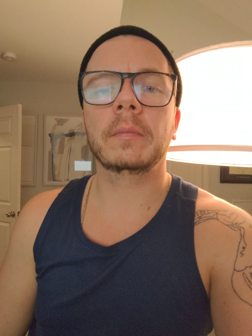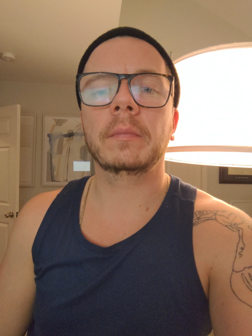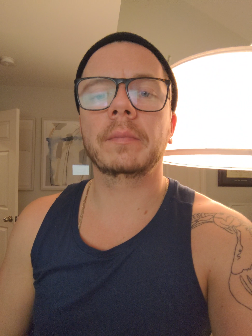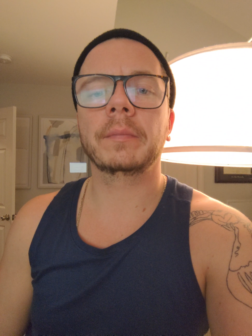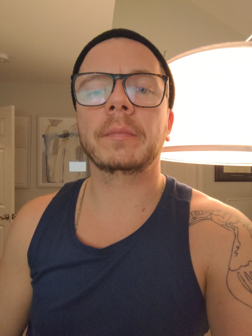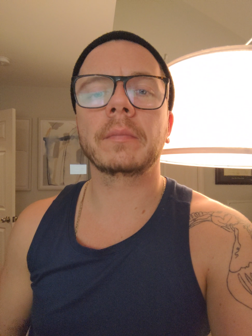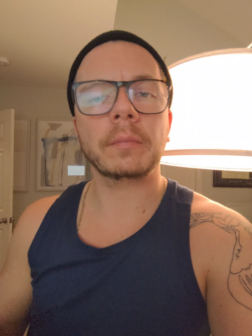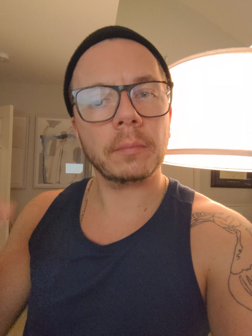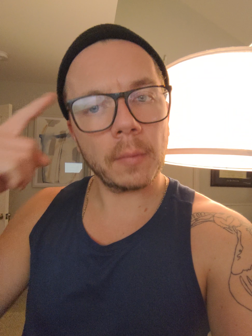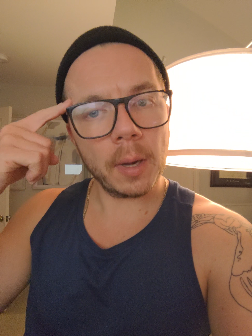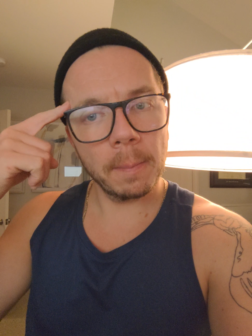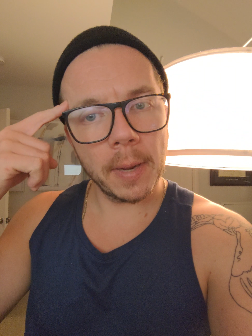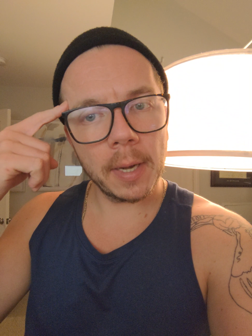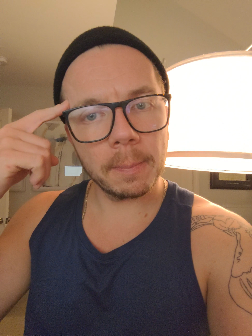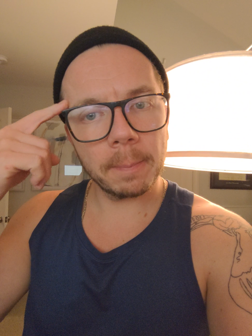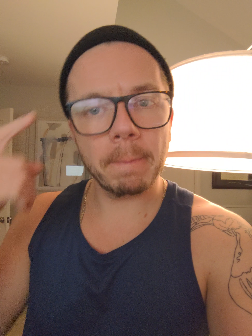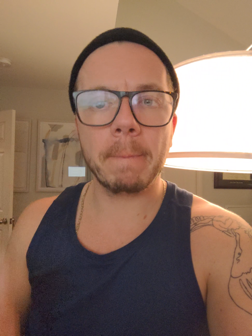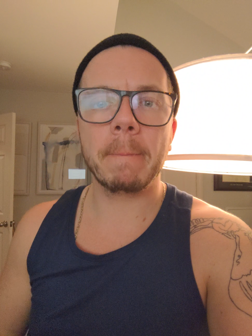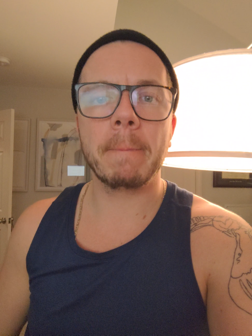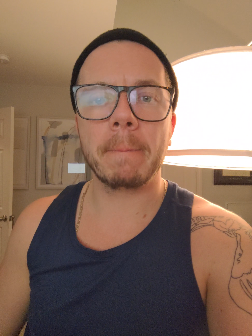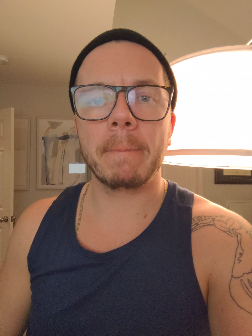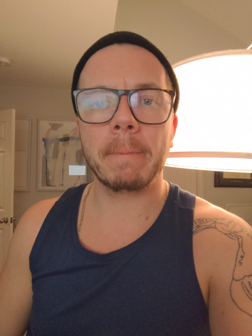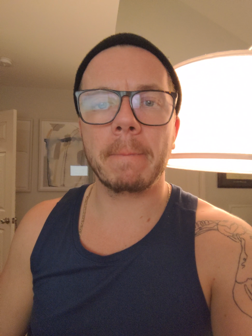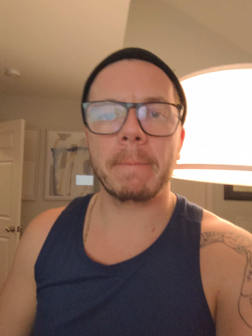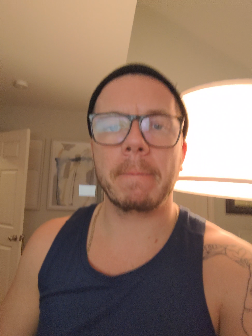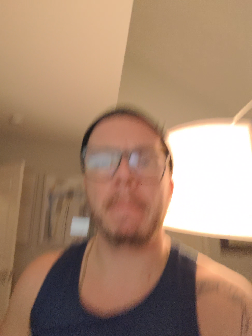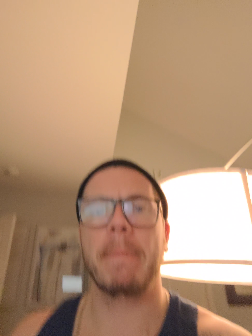penny